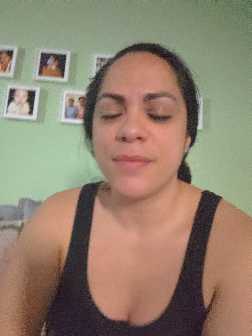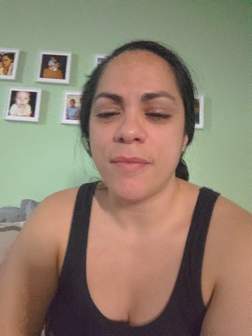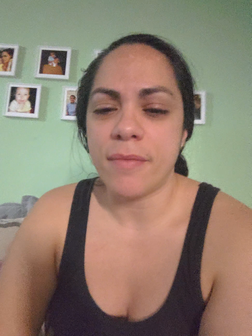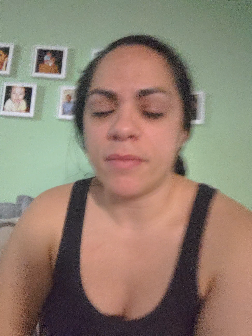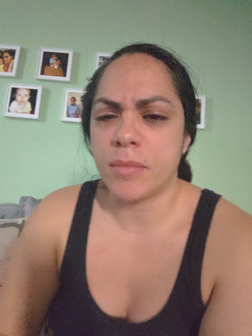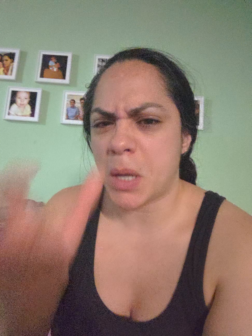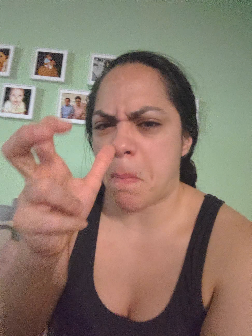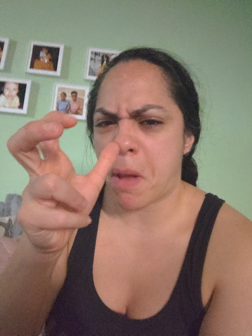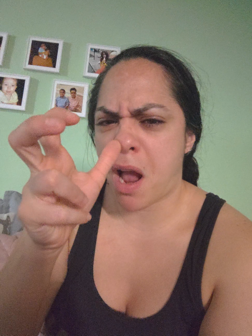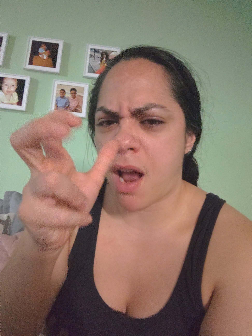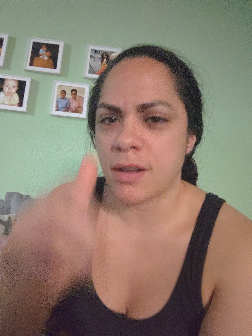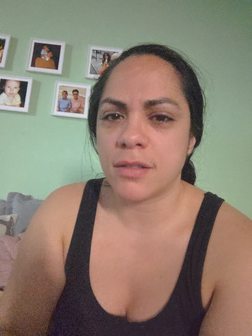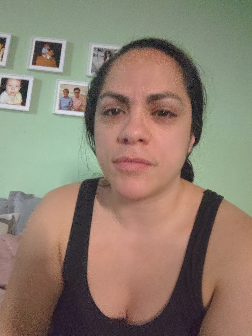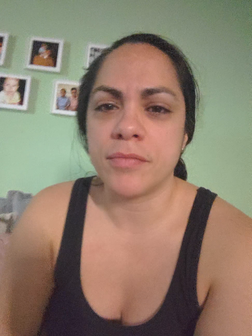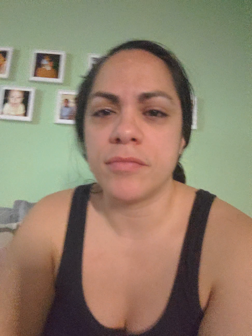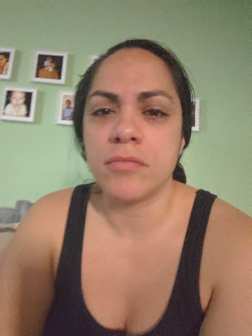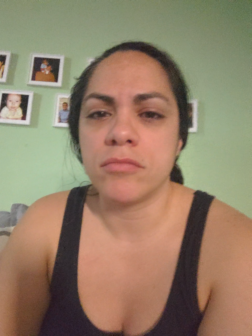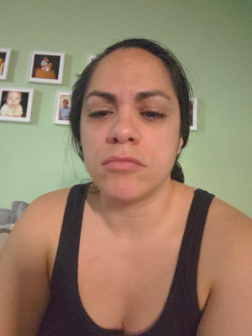bug